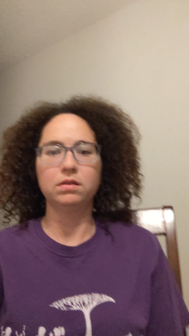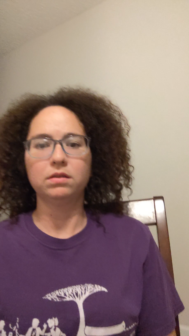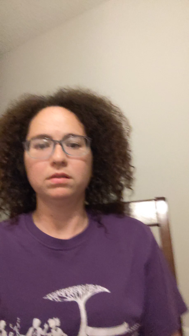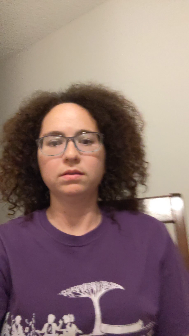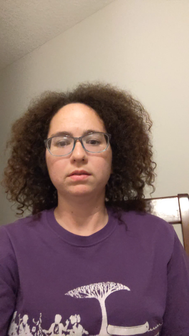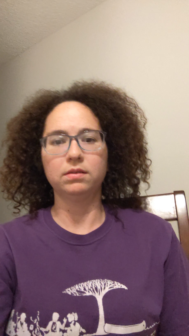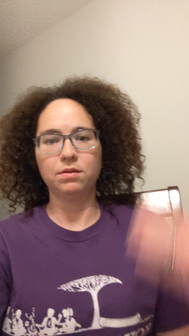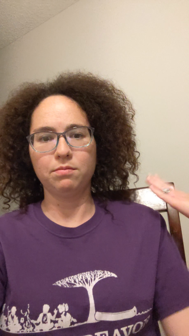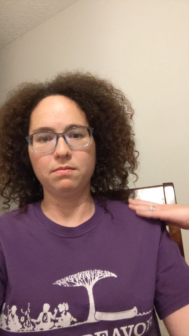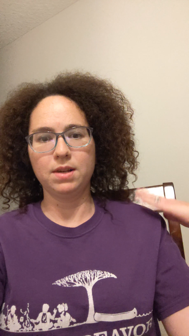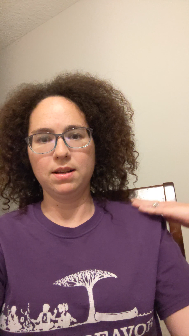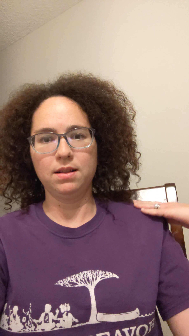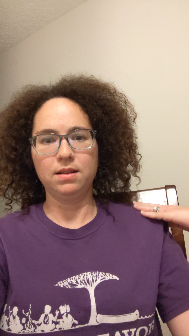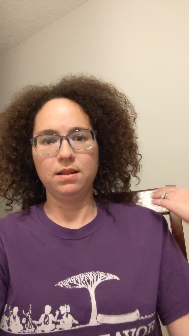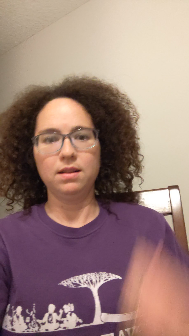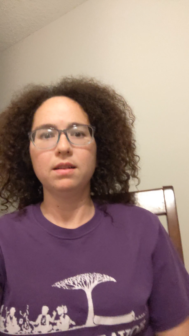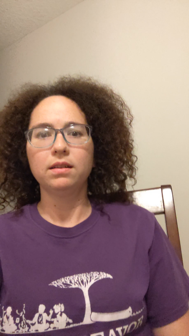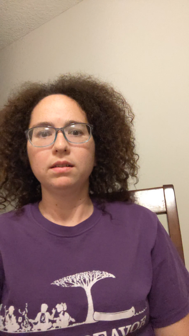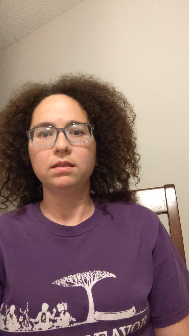shoulder